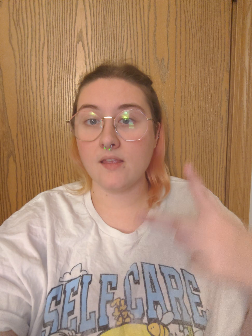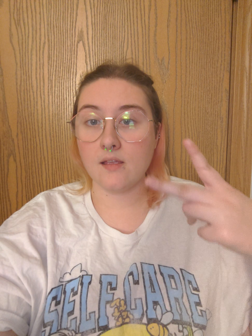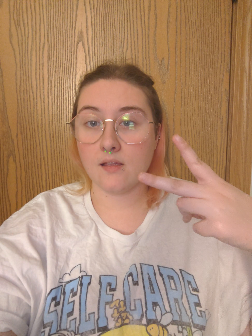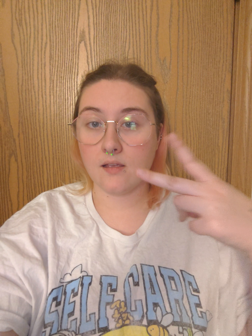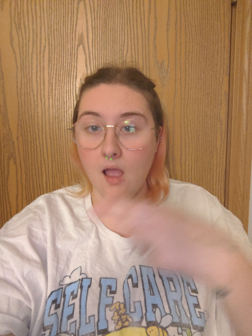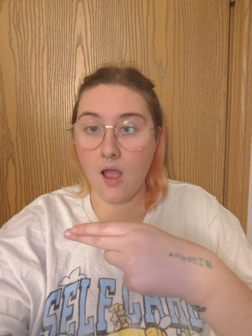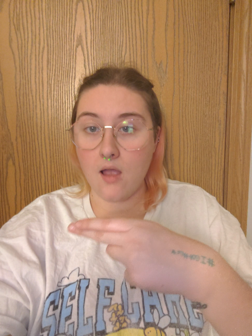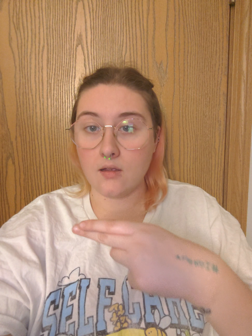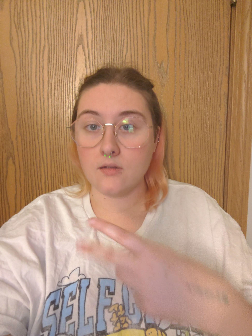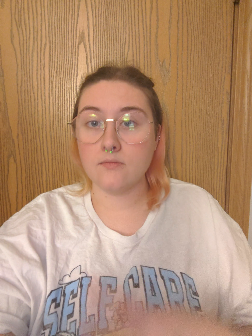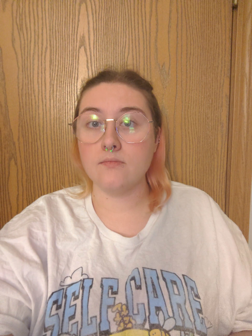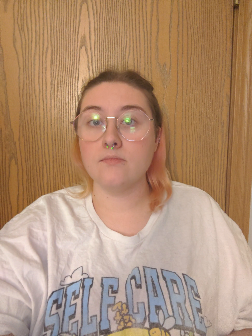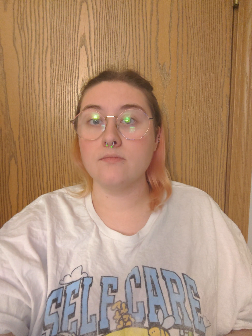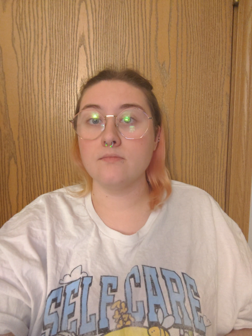cut